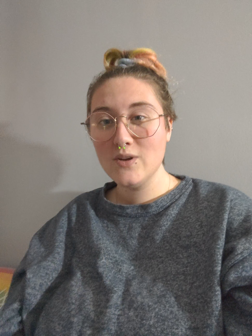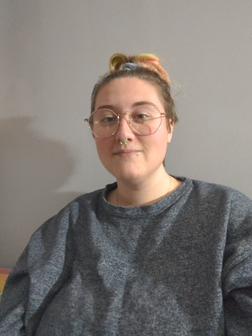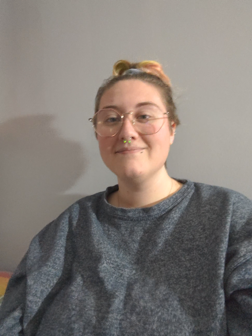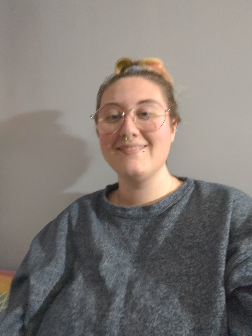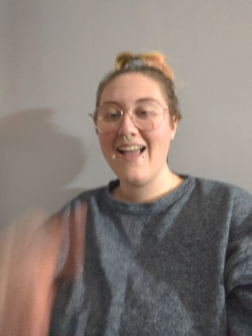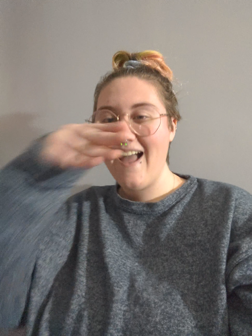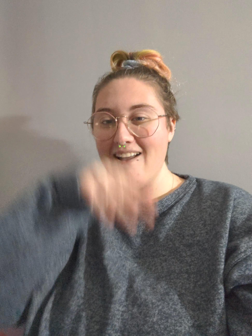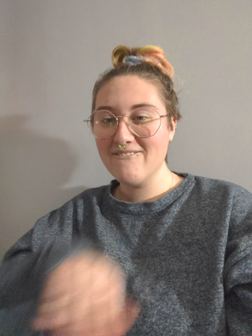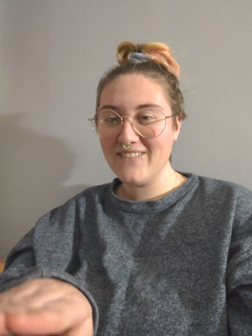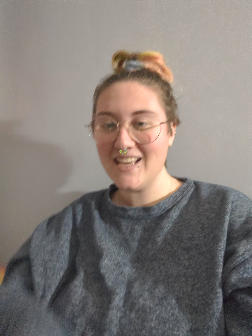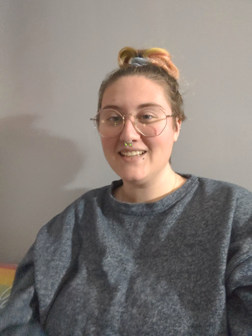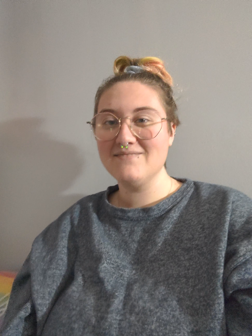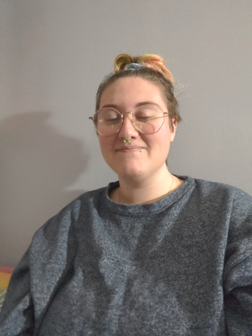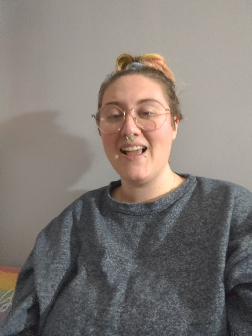elephant